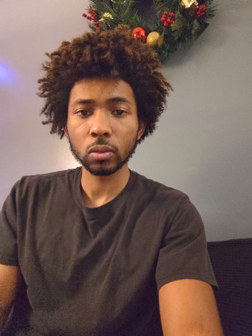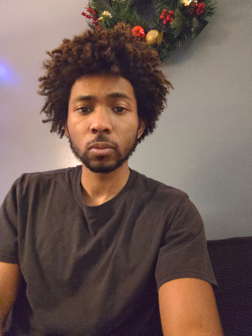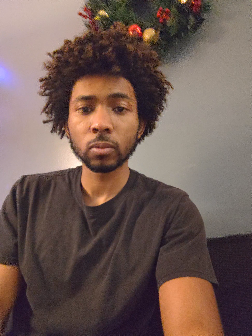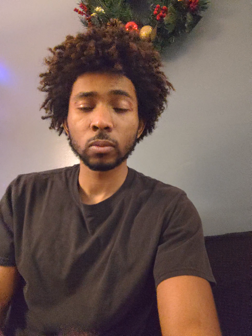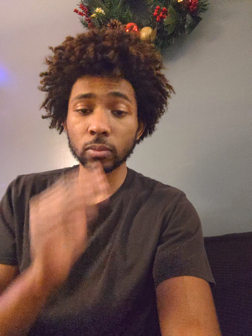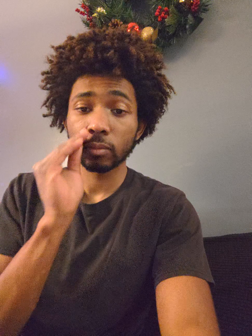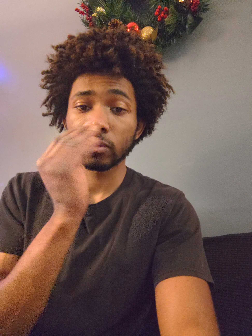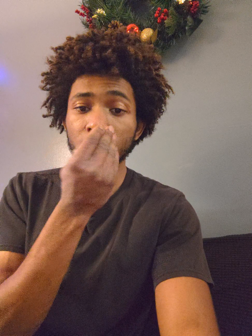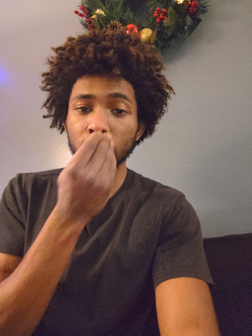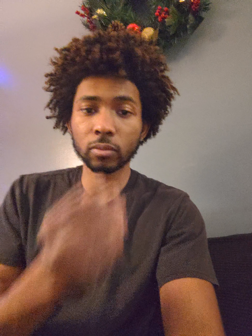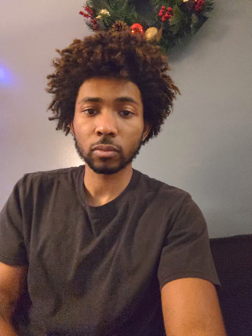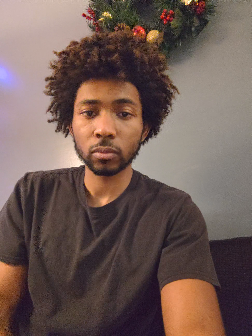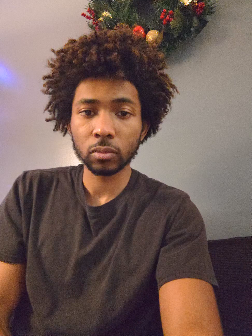flower